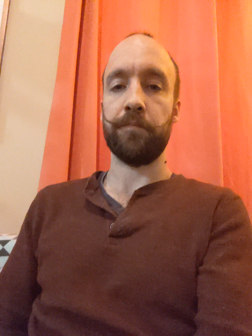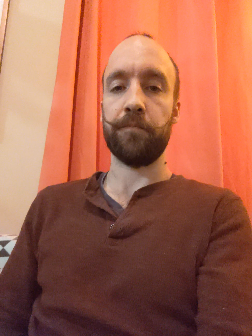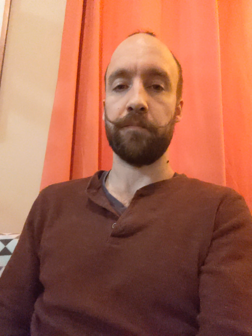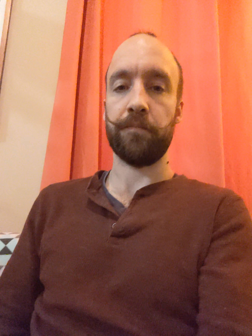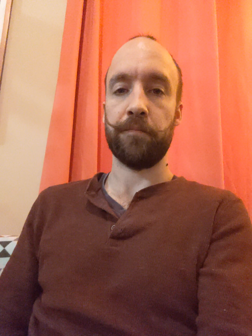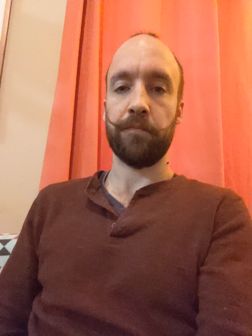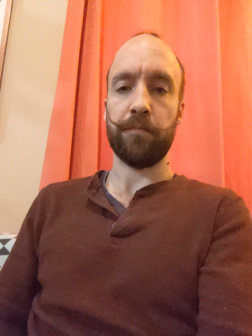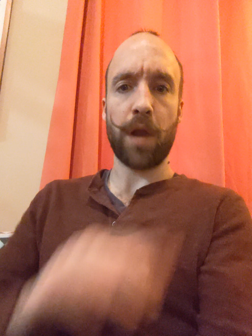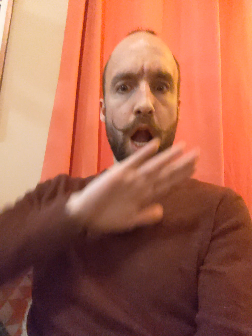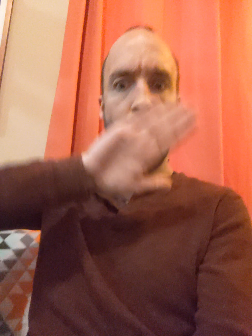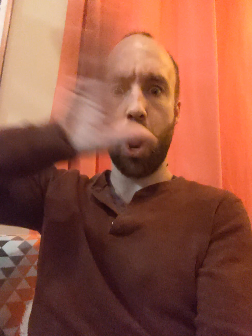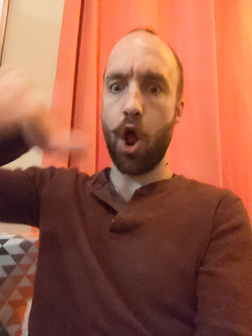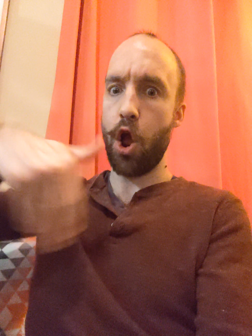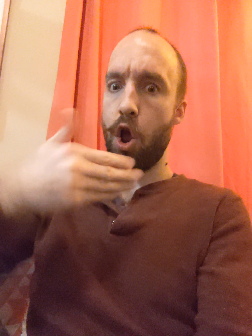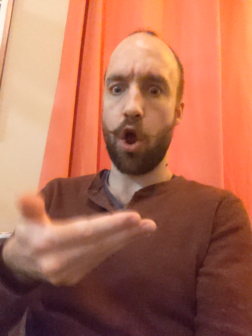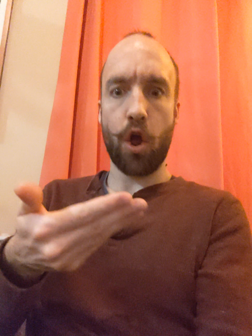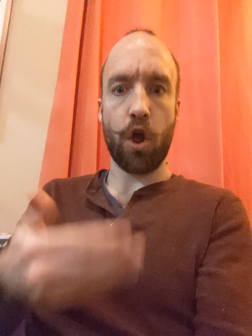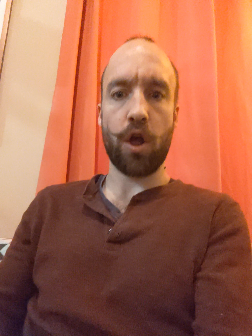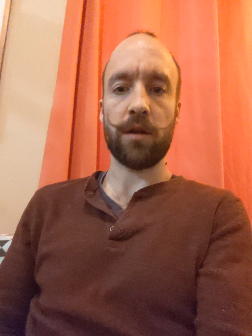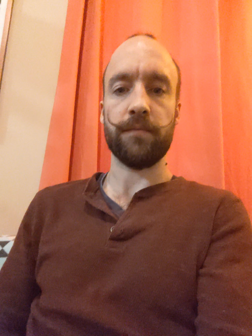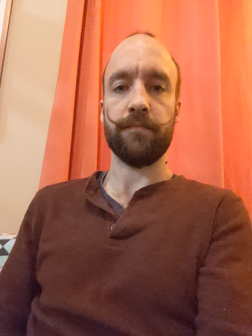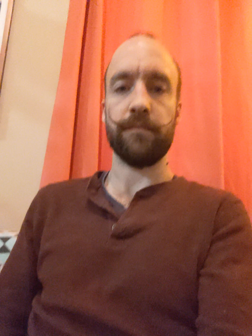all